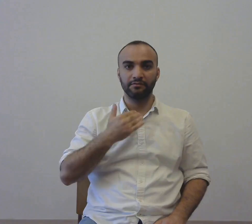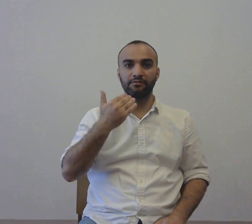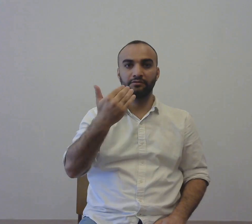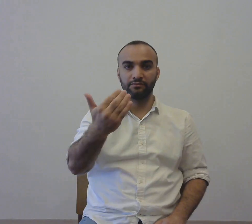siz